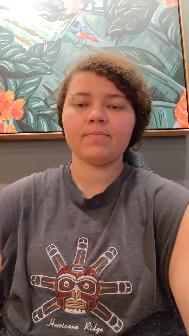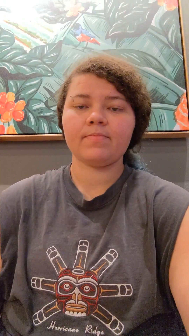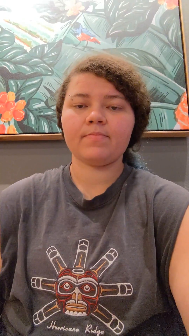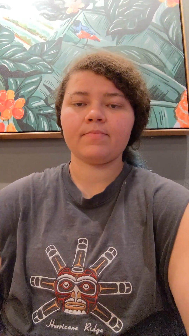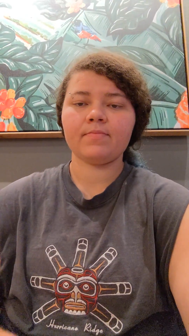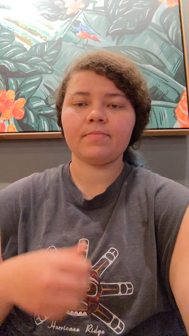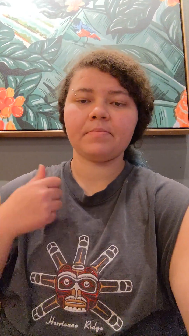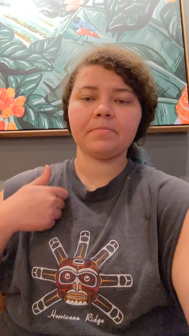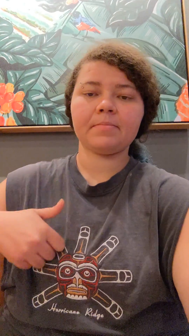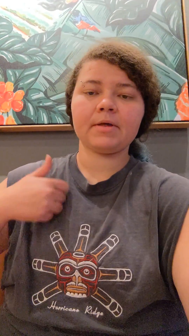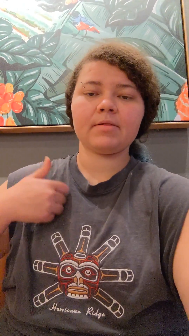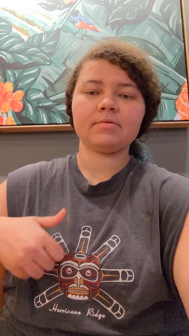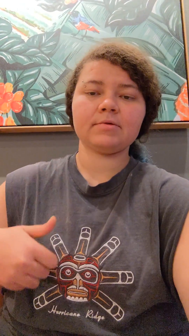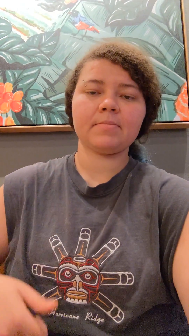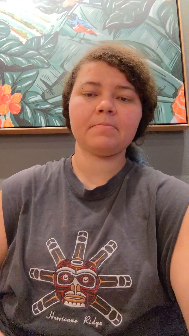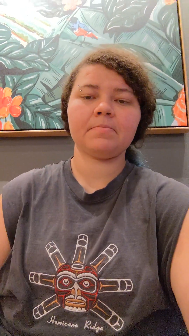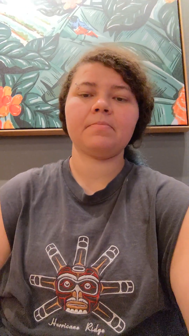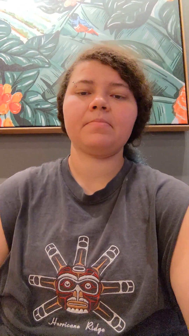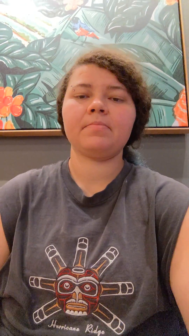bathtub